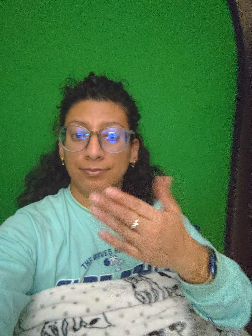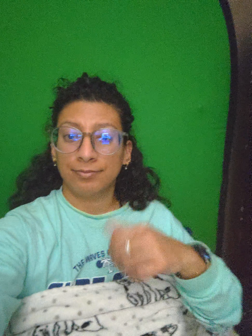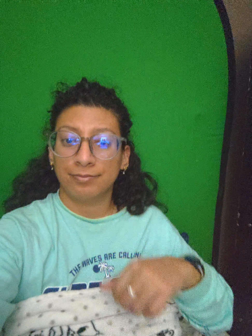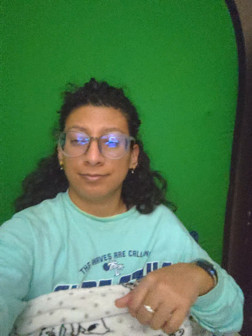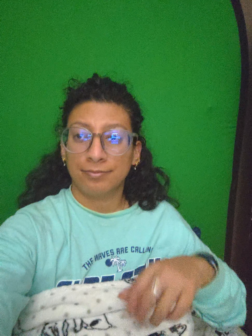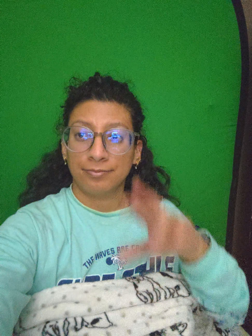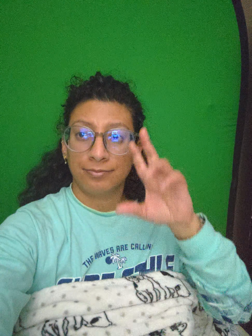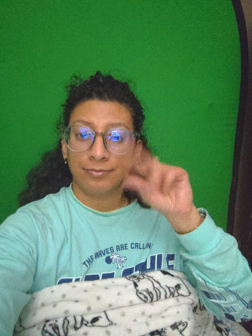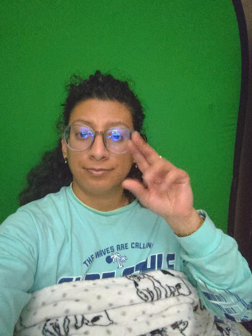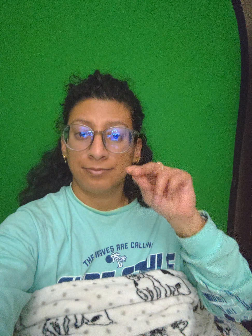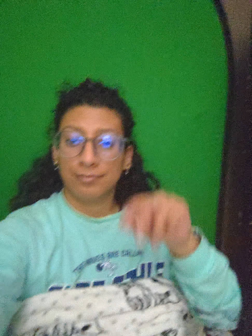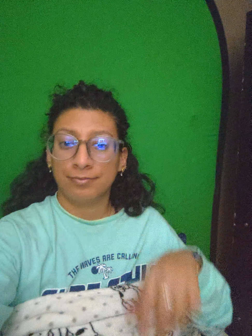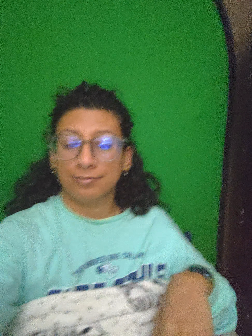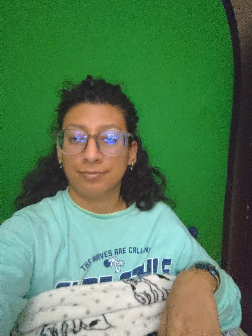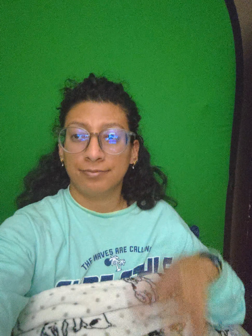no